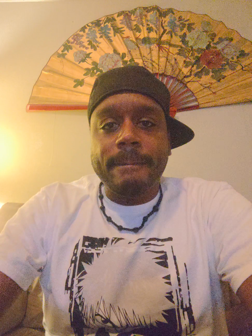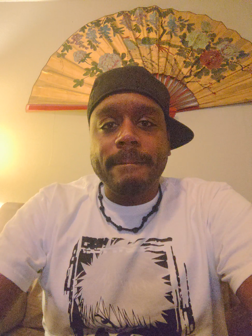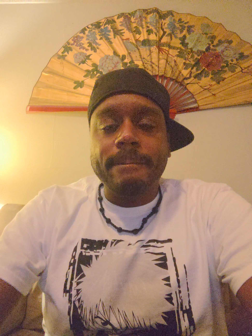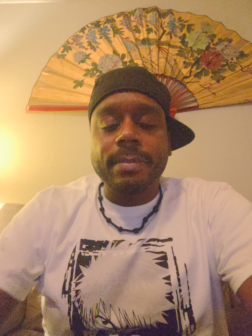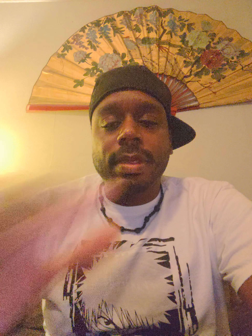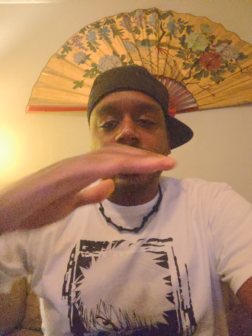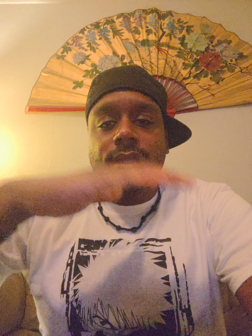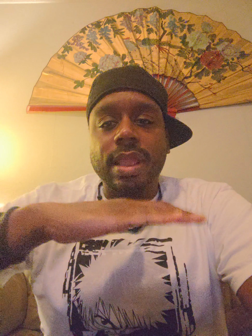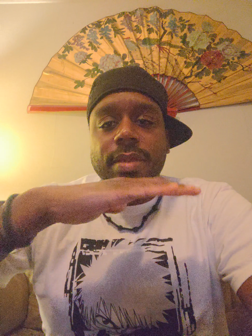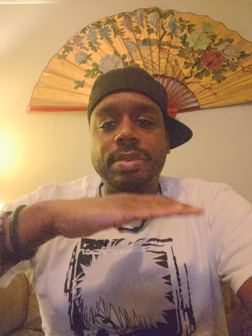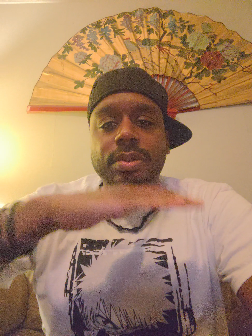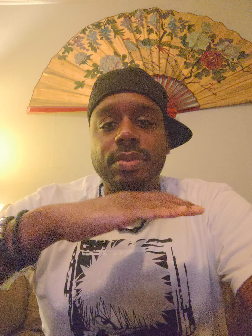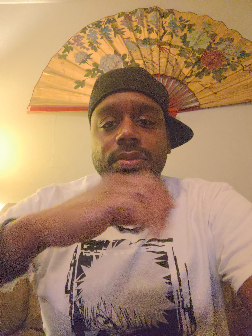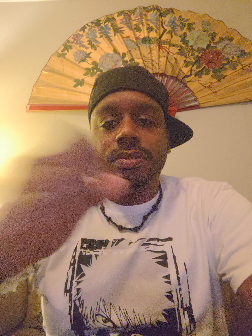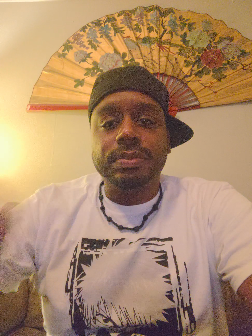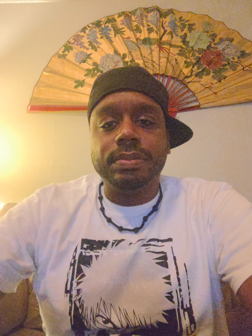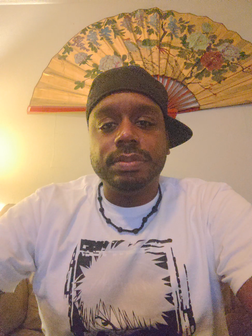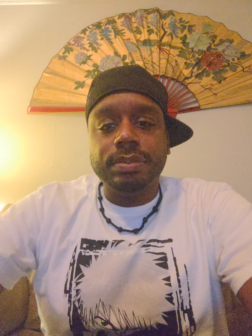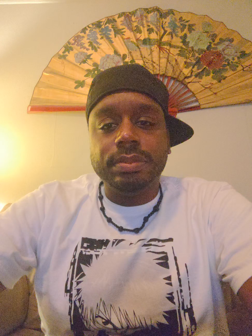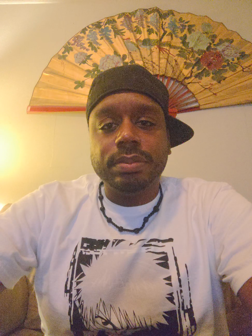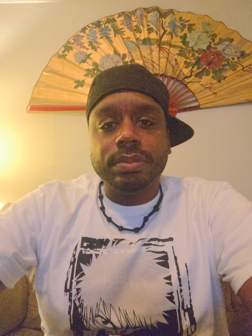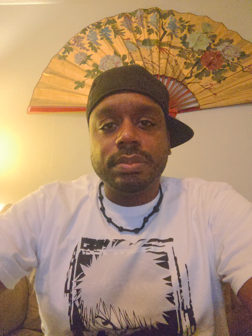table